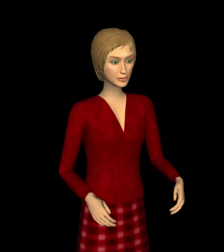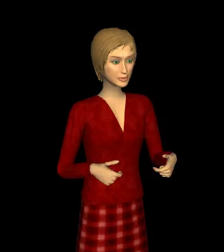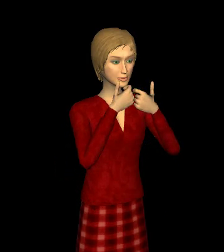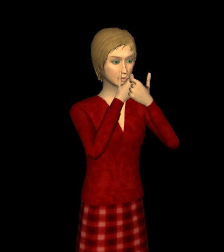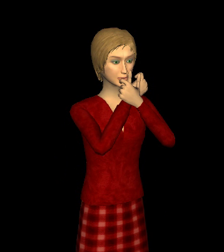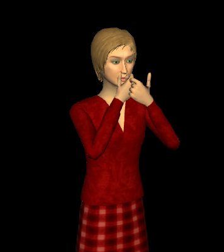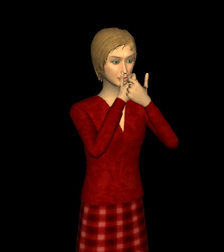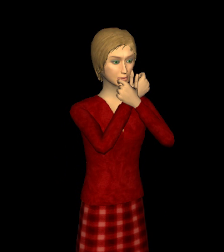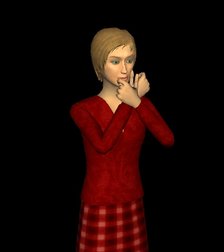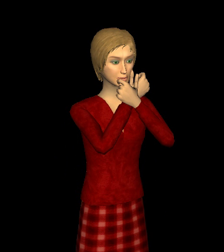يضحك